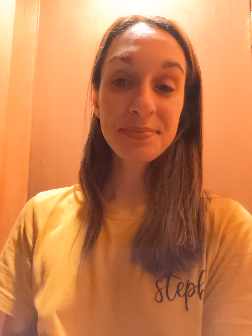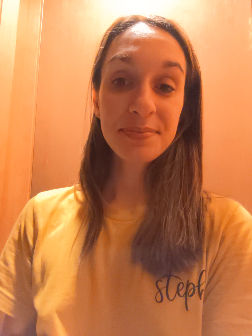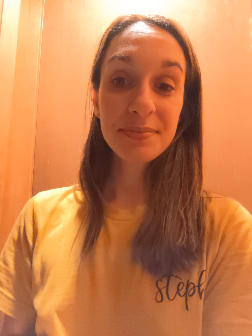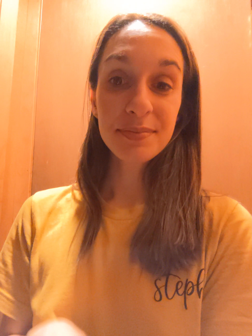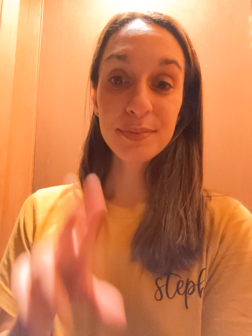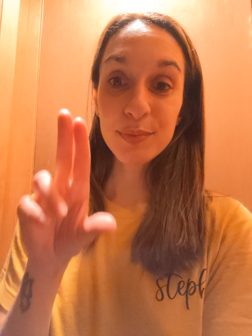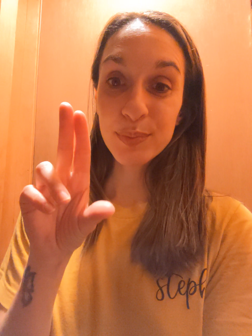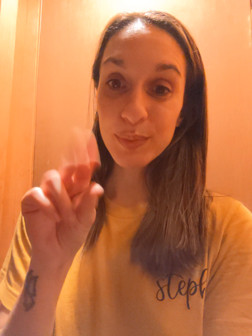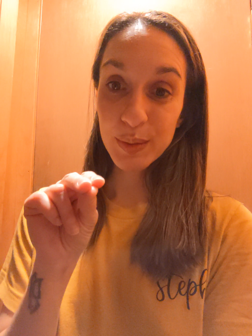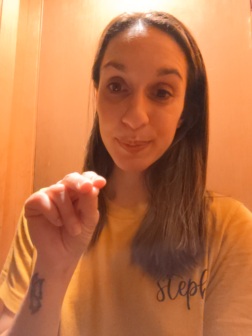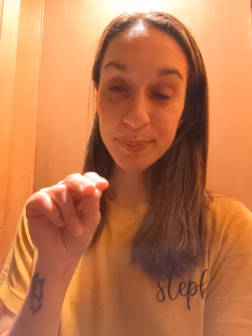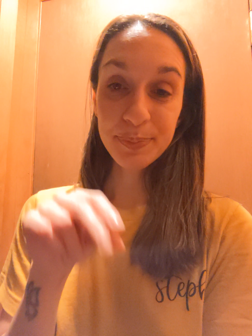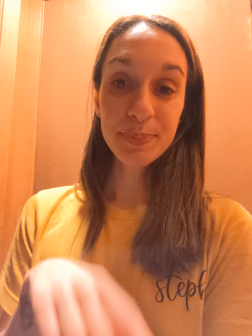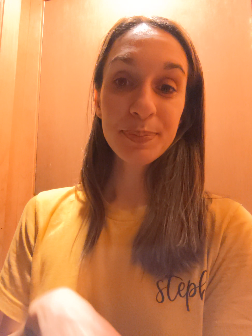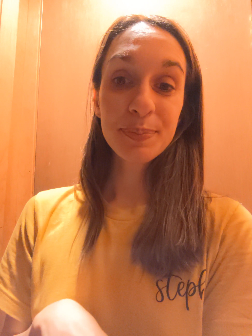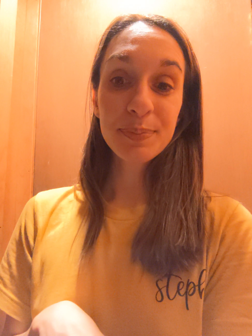no